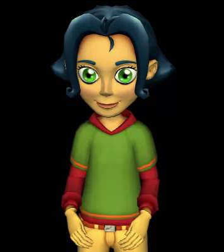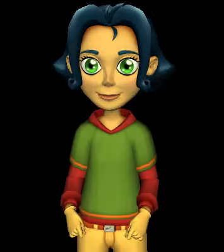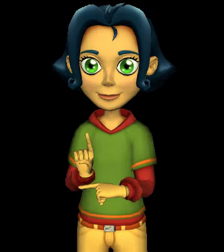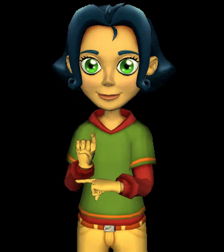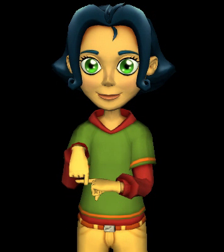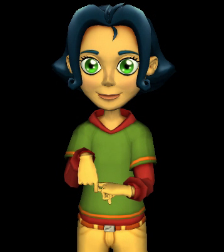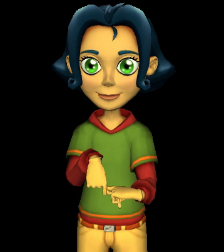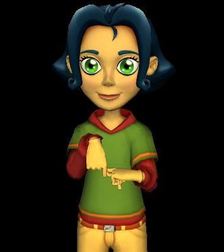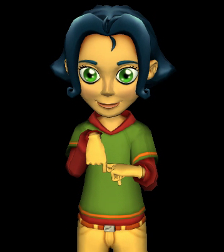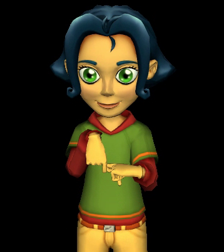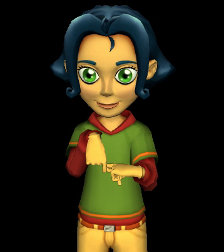يعلق